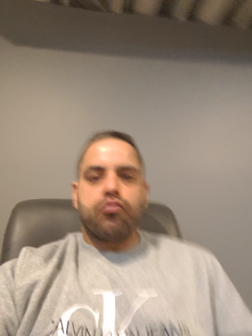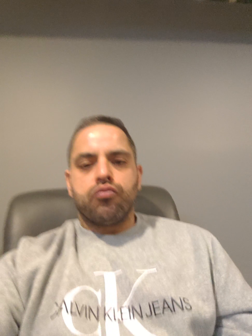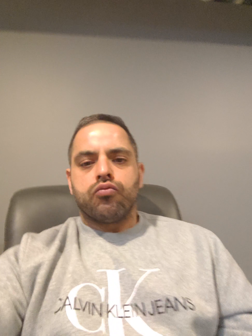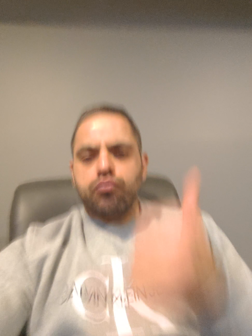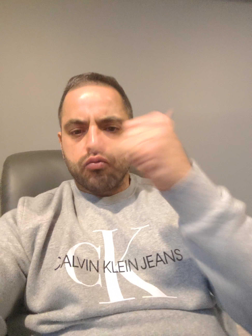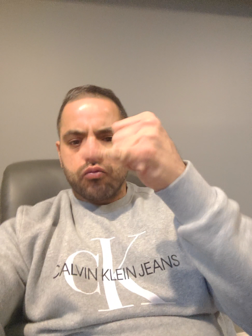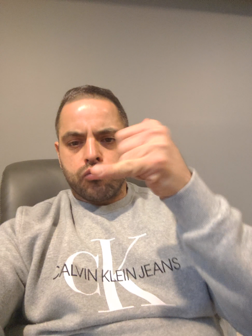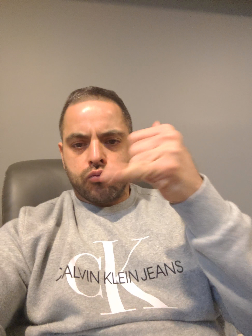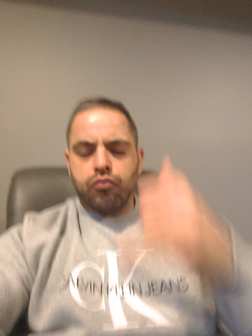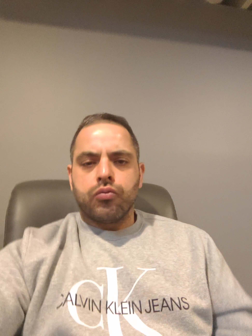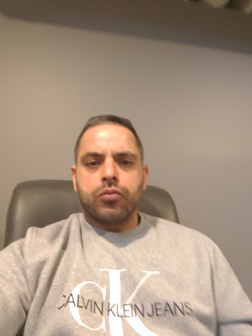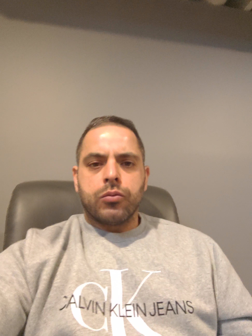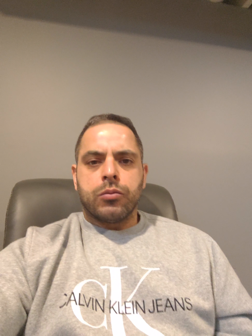yellow